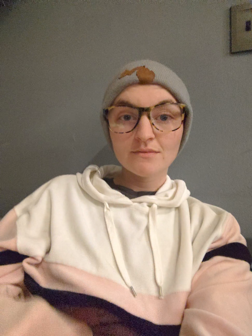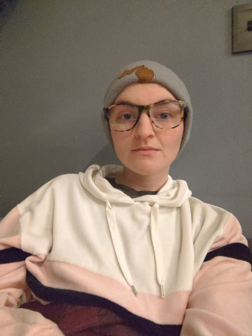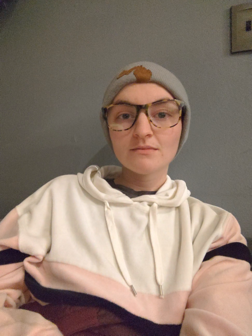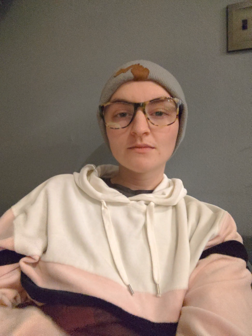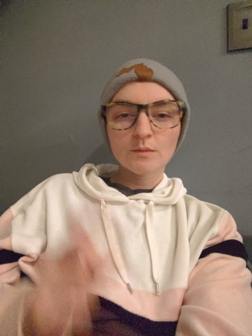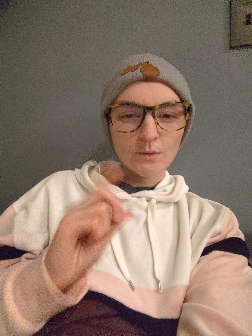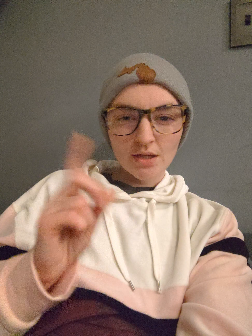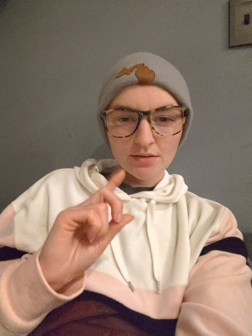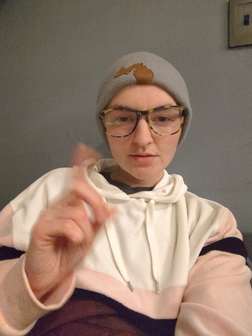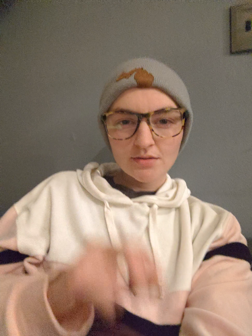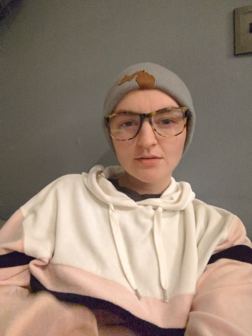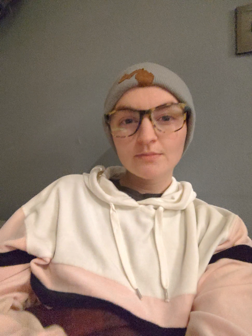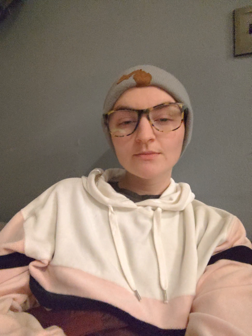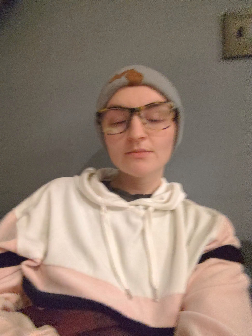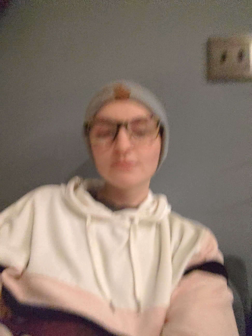where